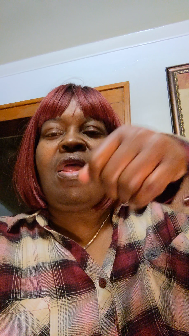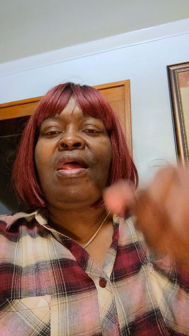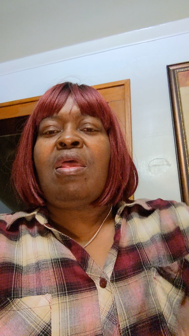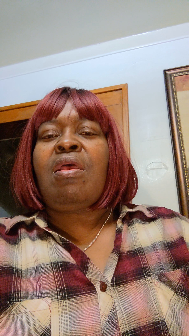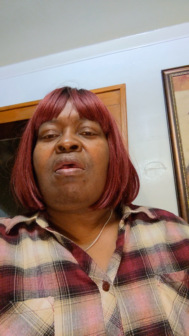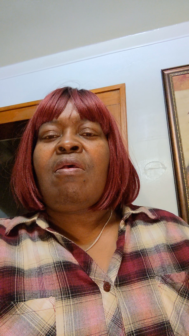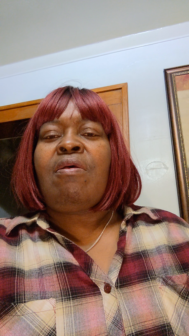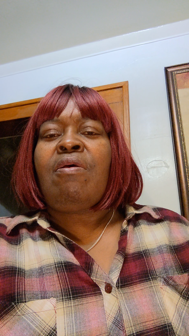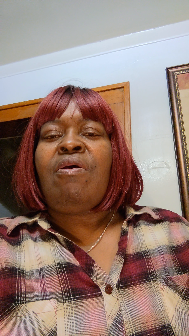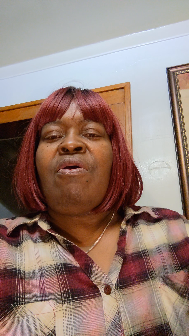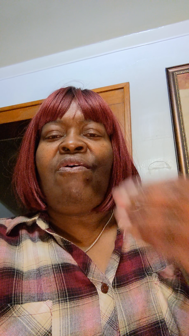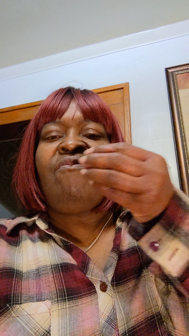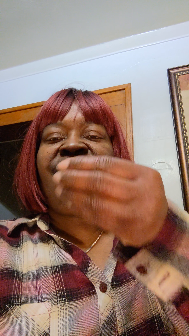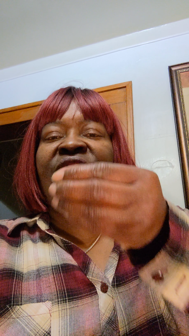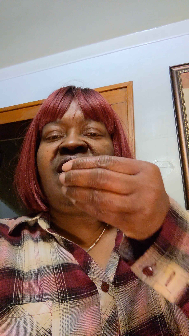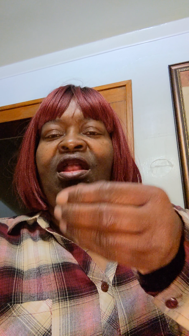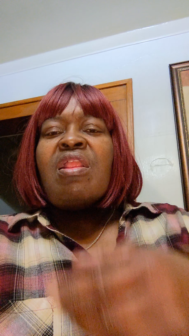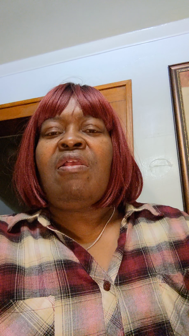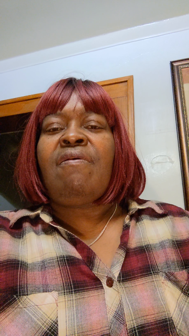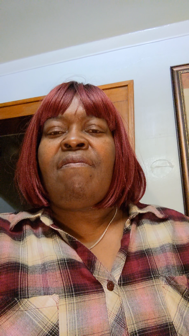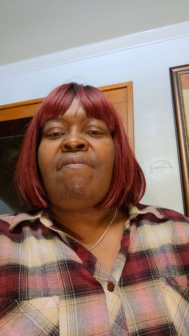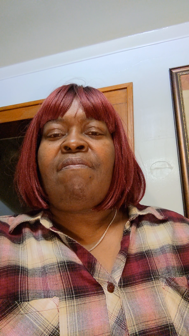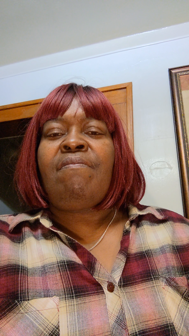feed